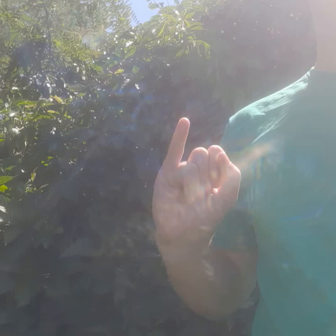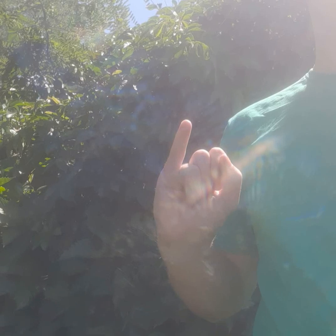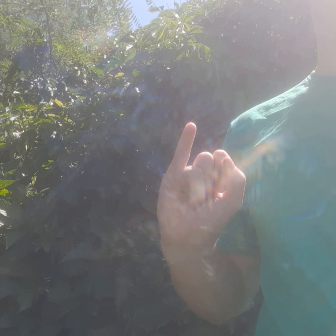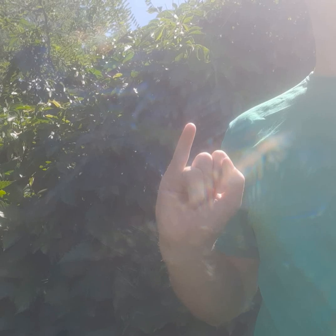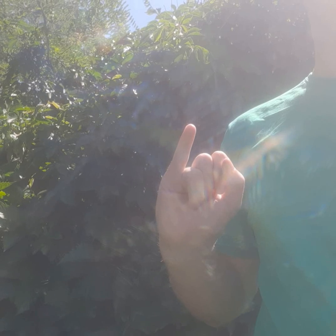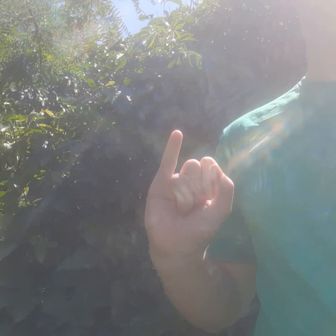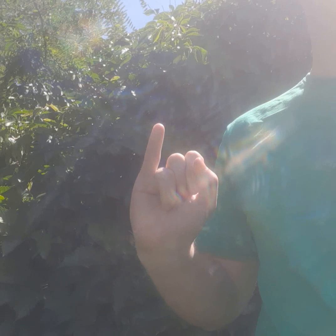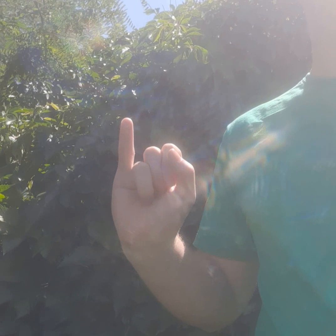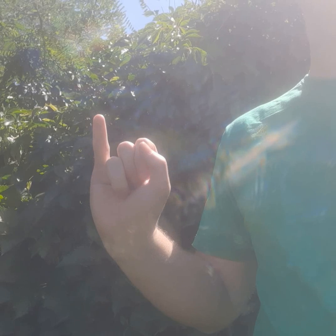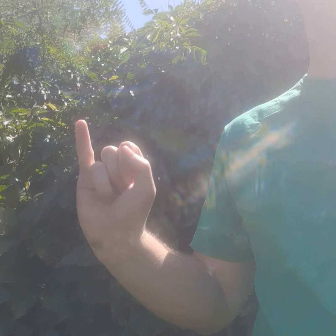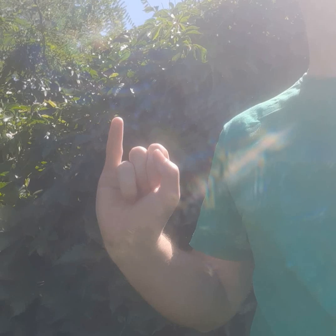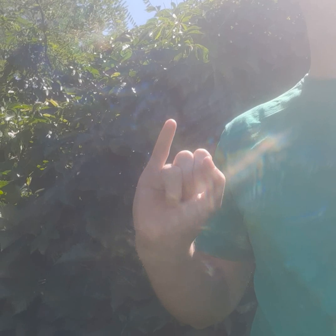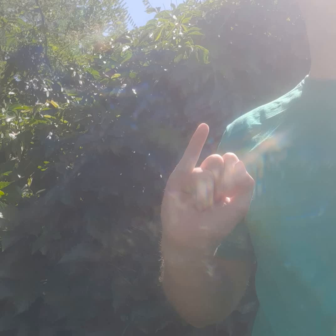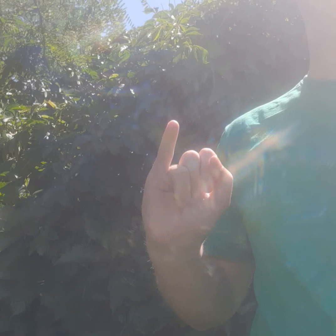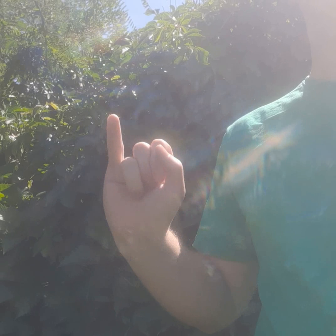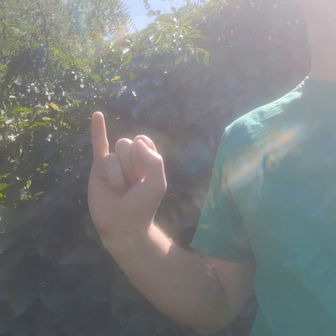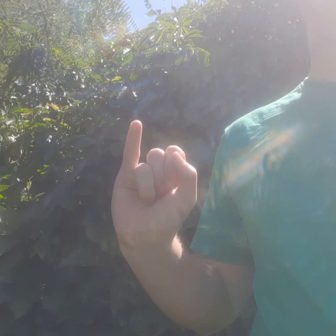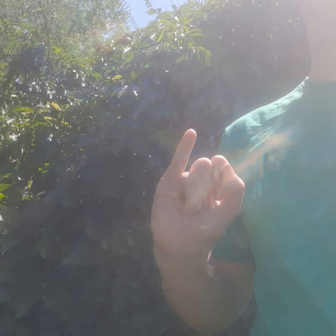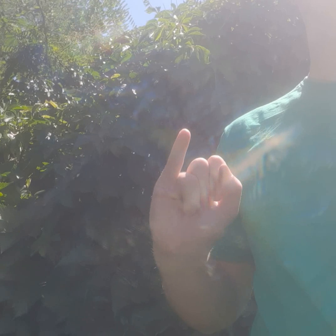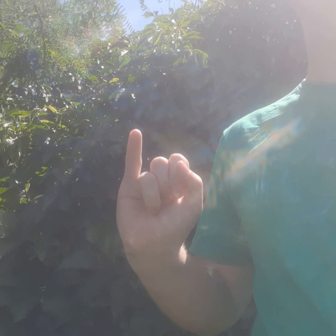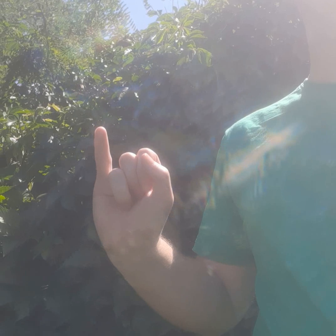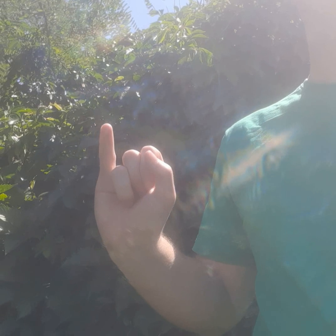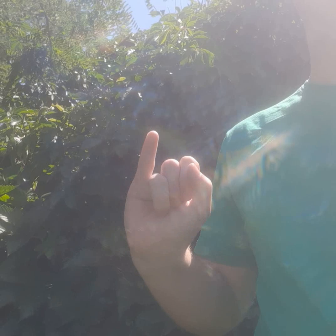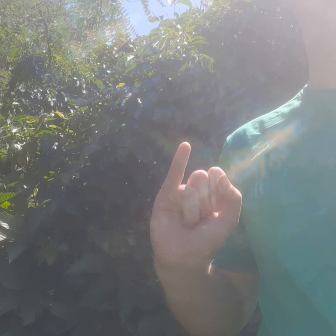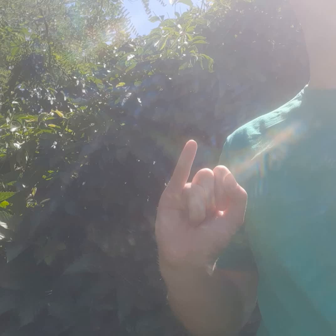Ї